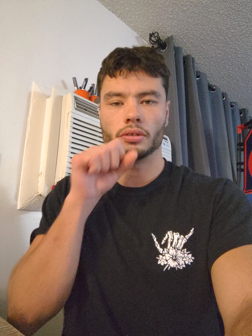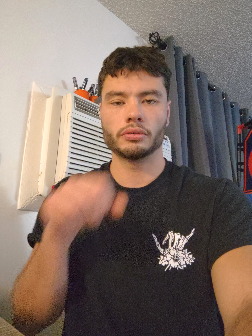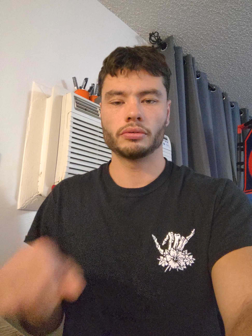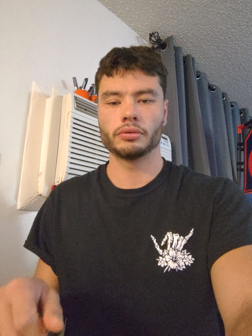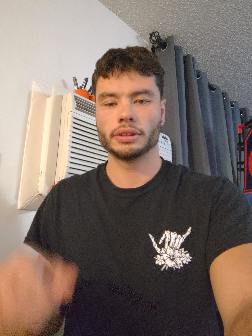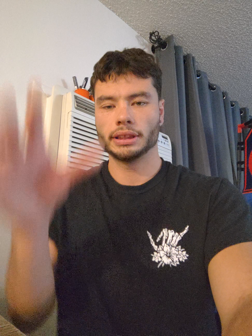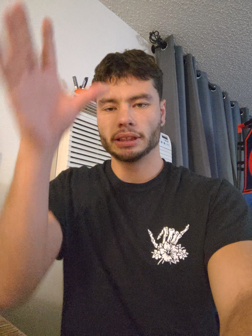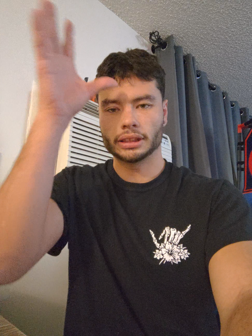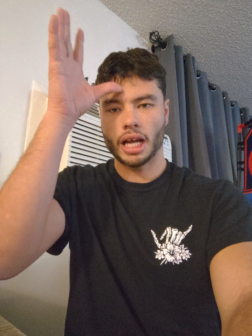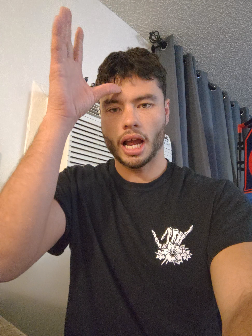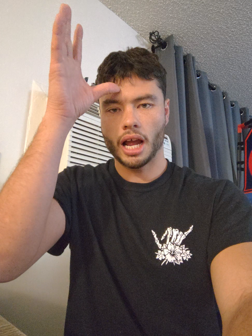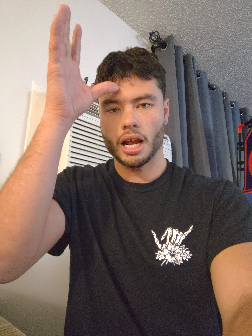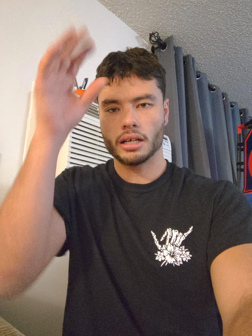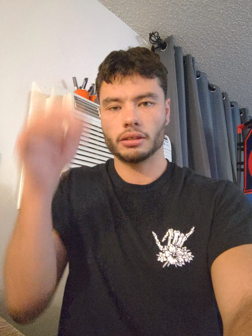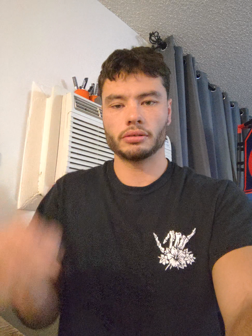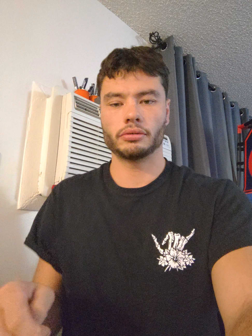dad